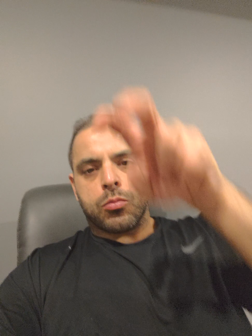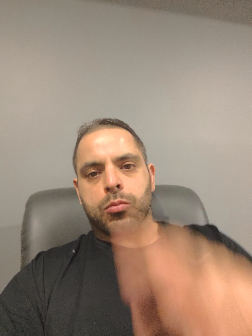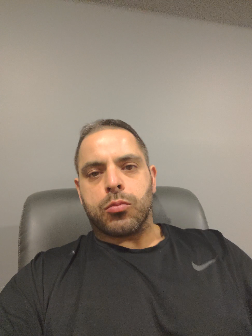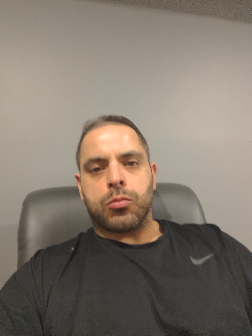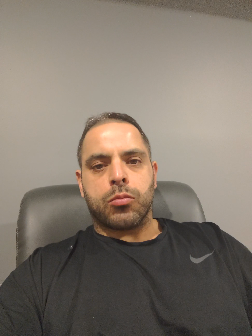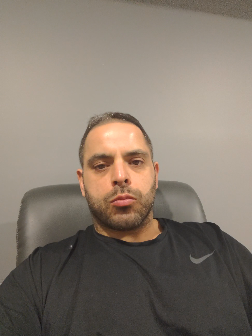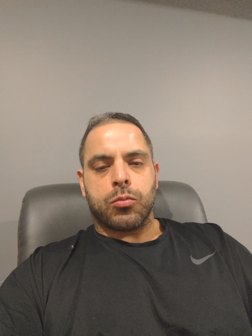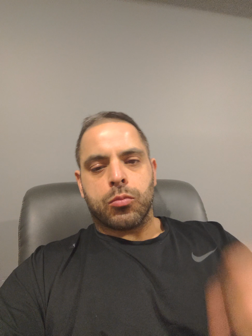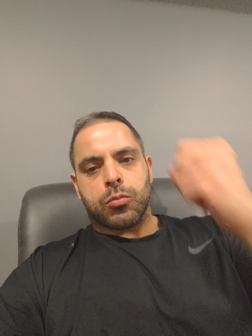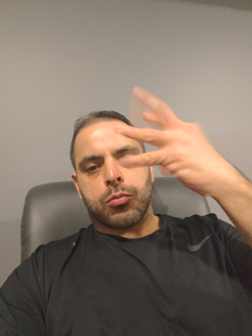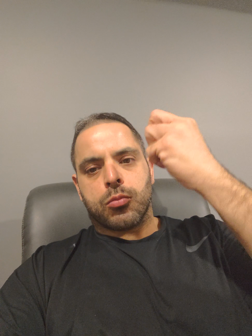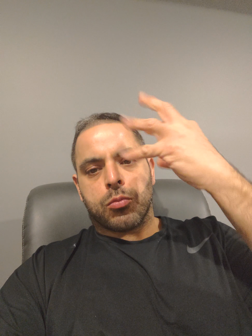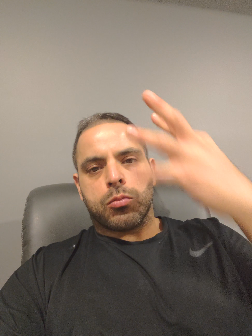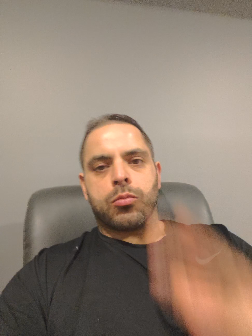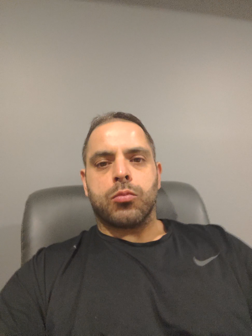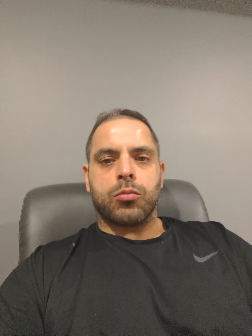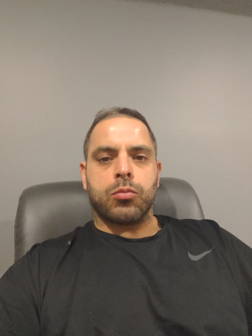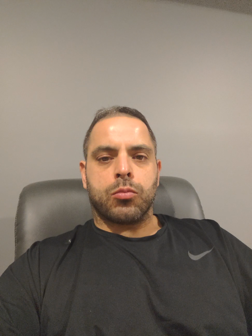shower